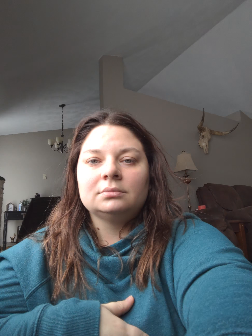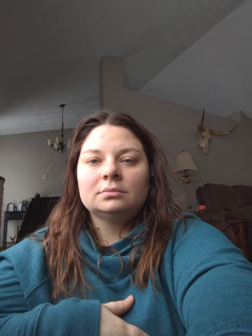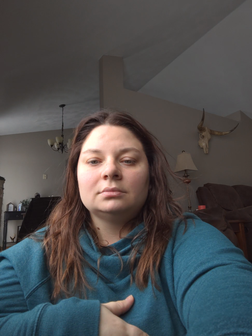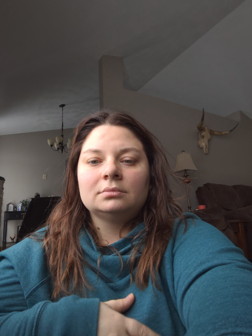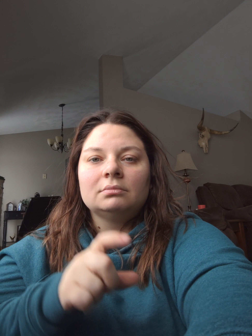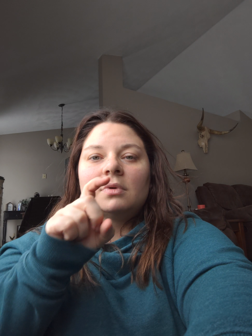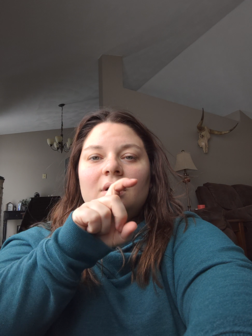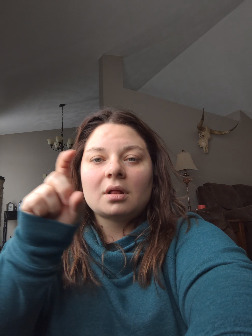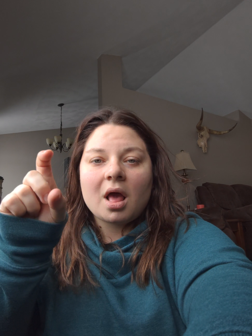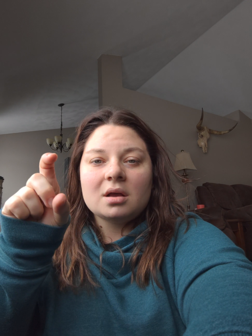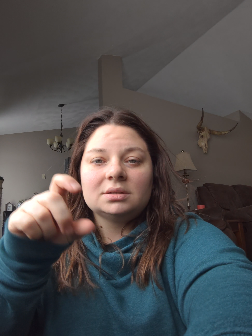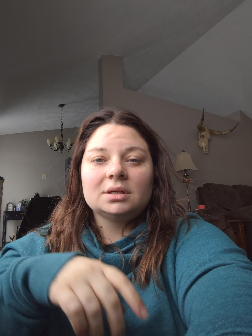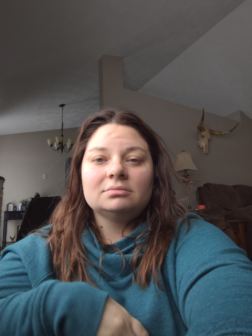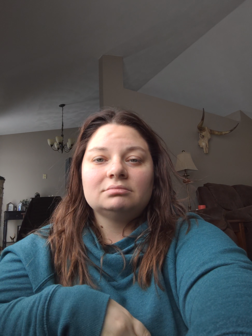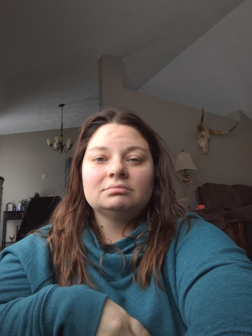closet